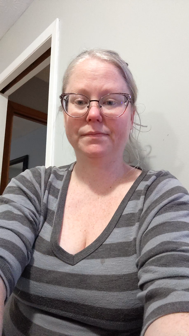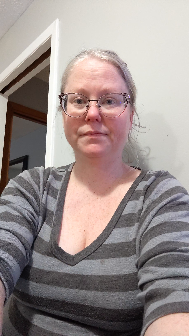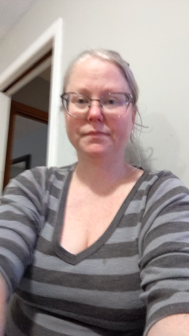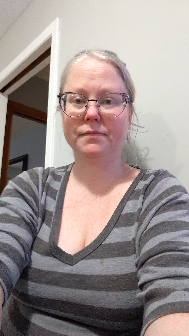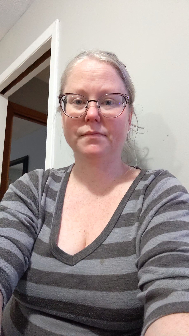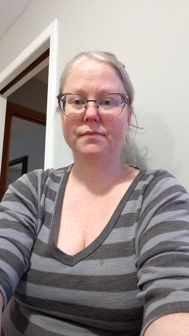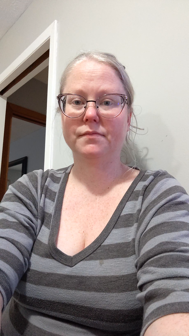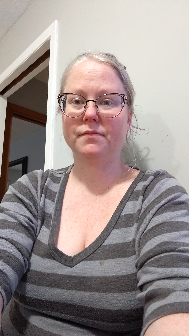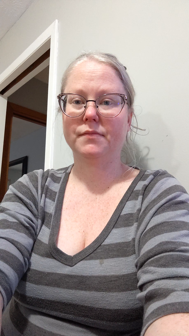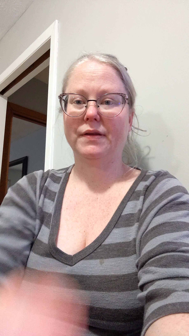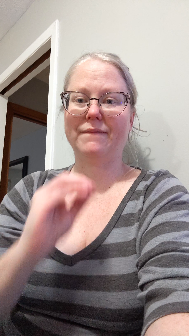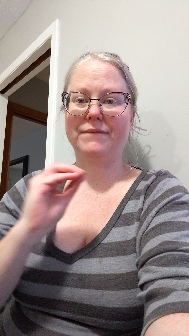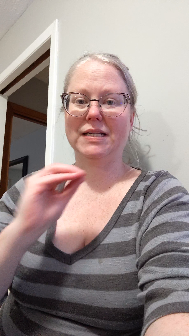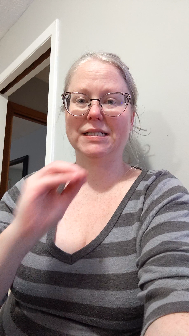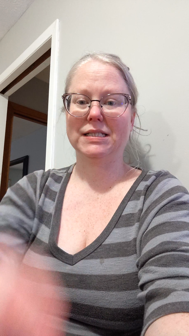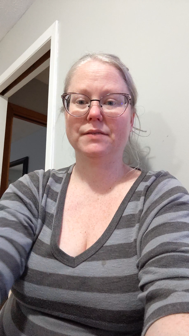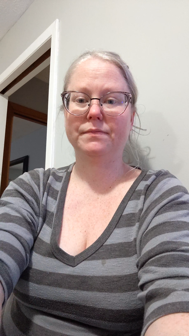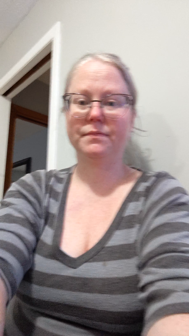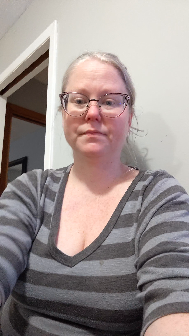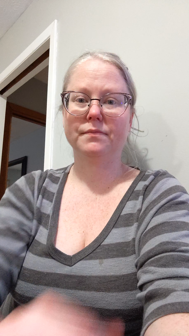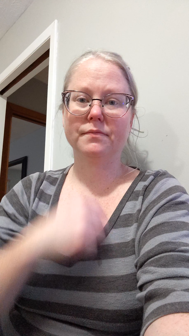fix